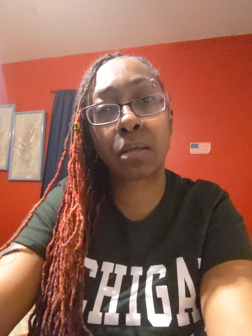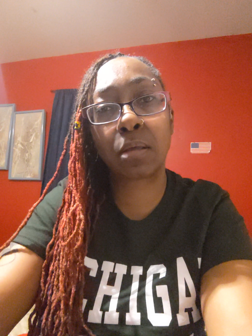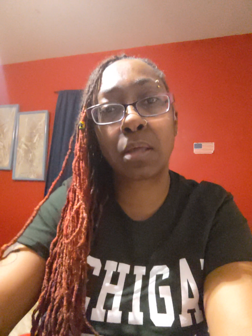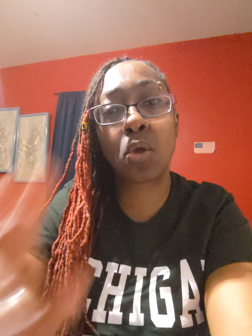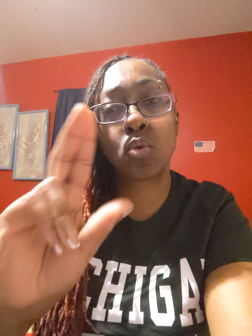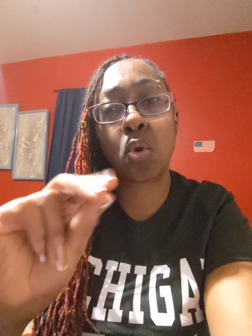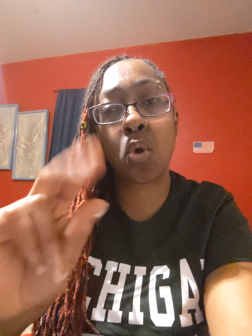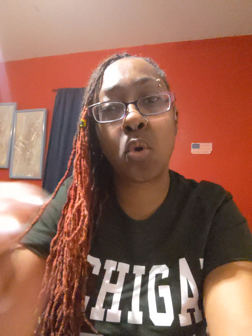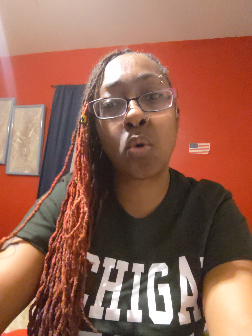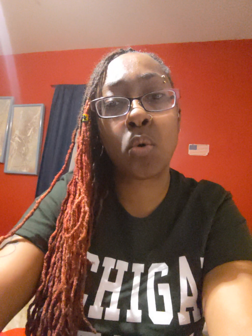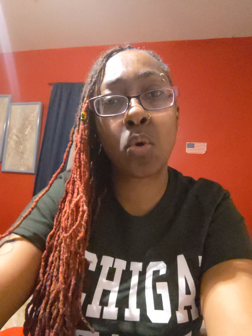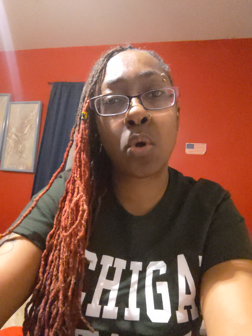no